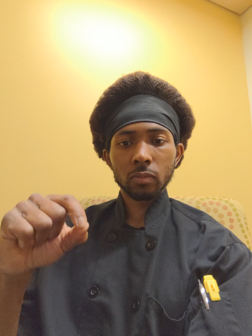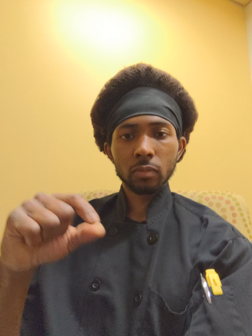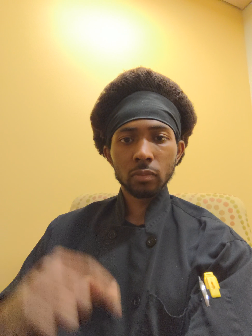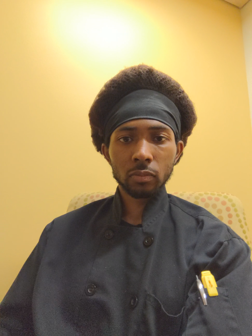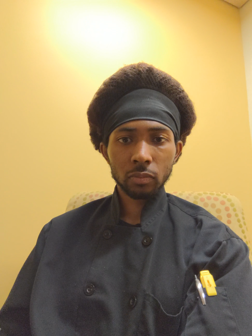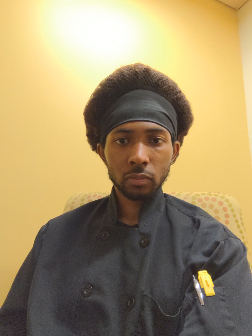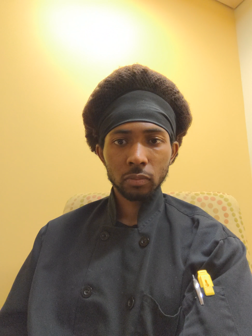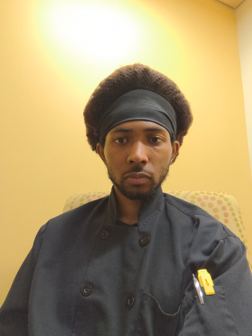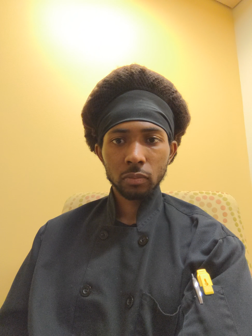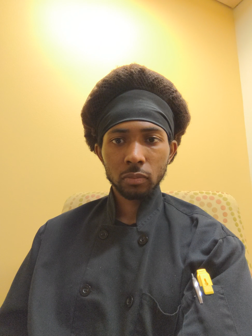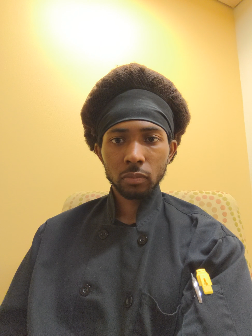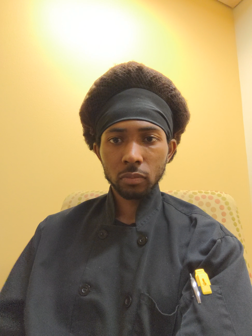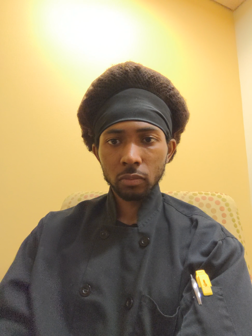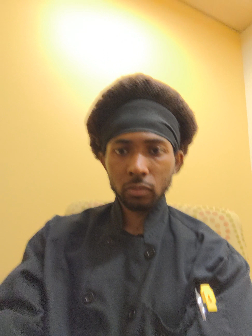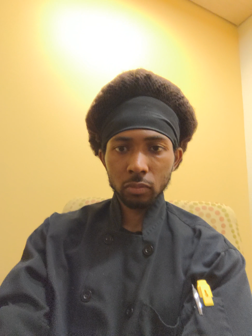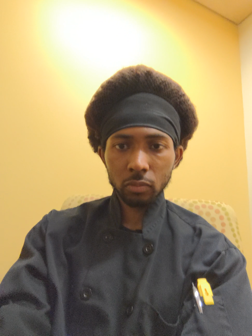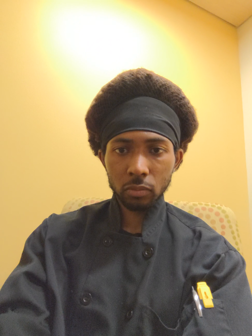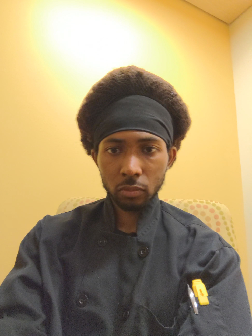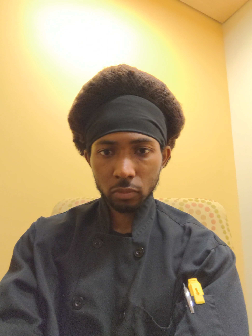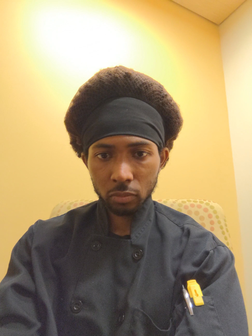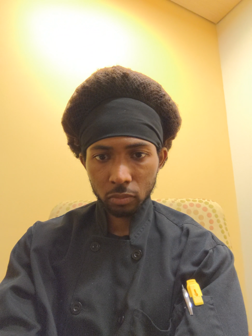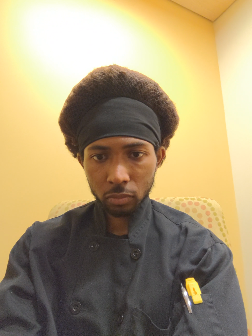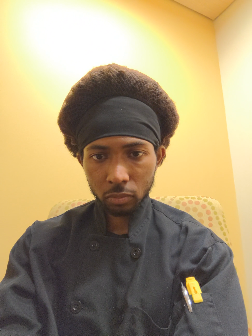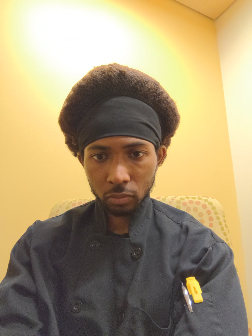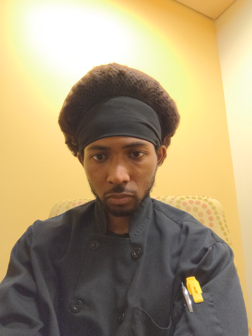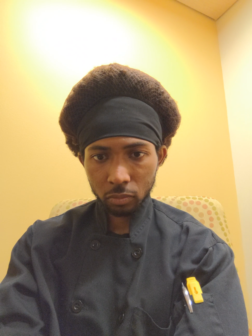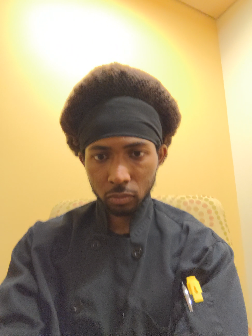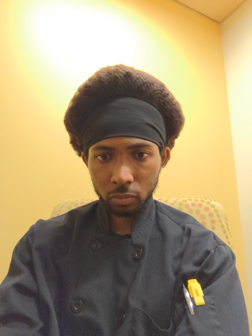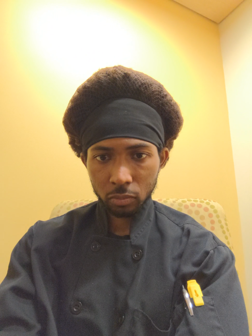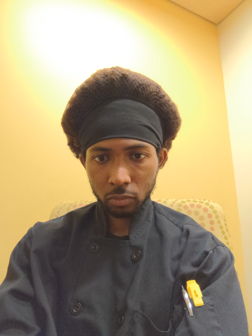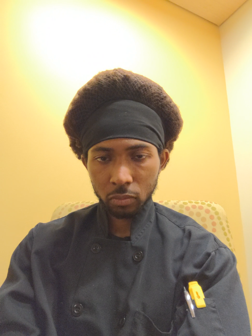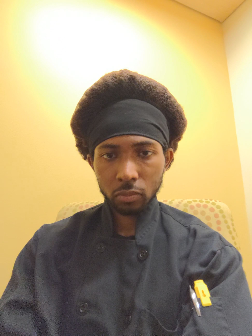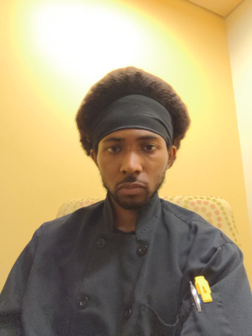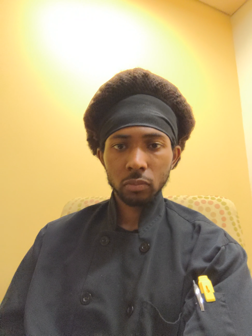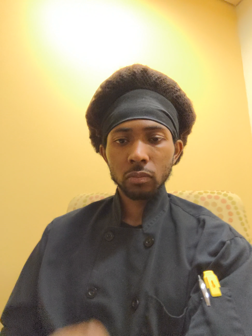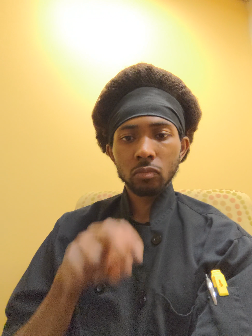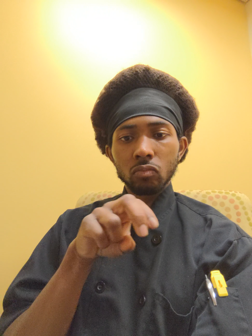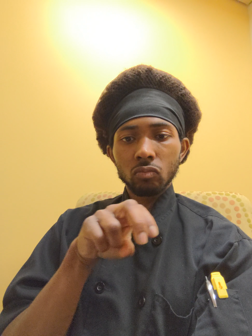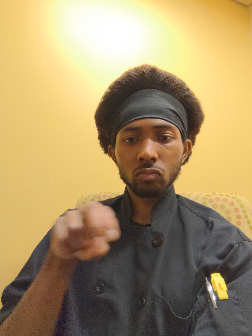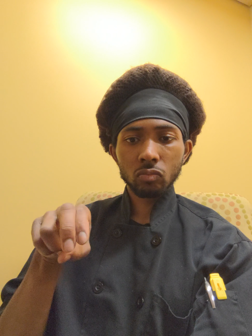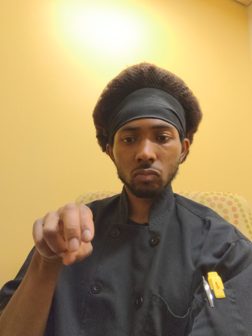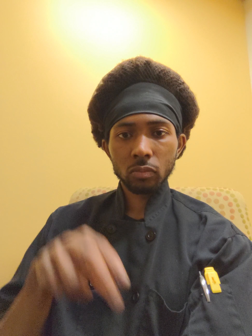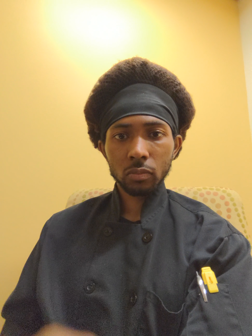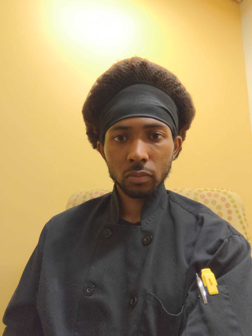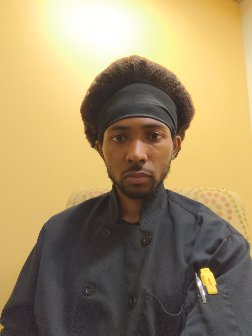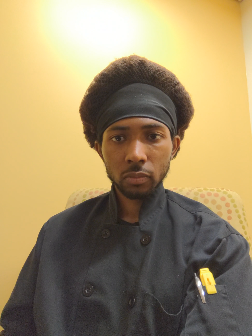bench